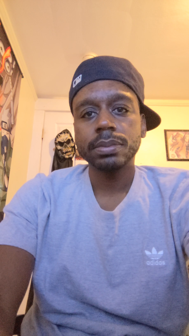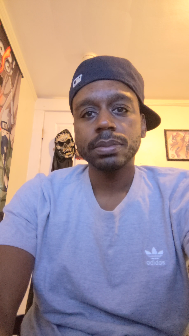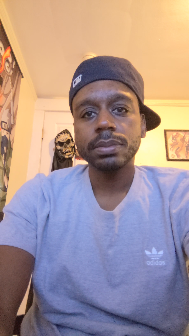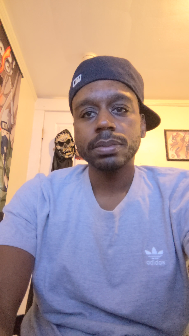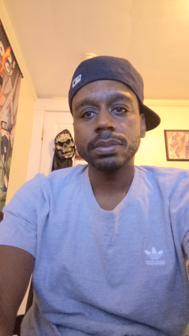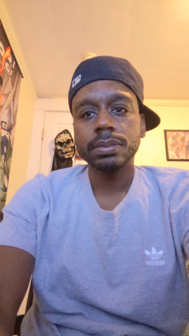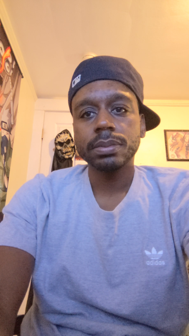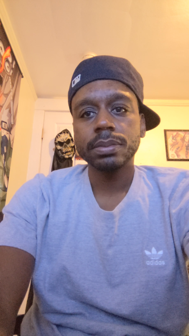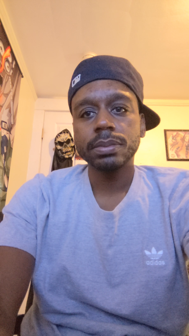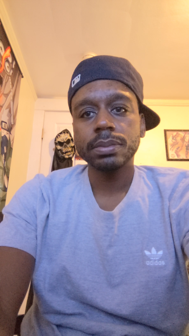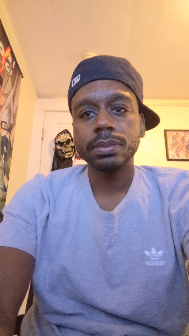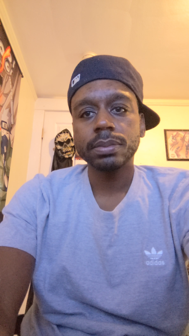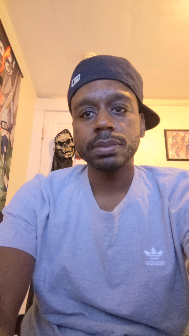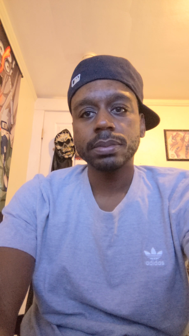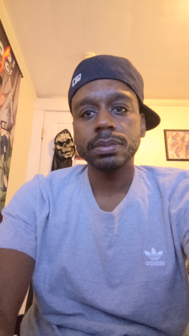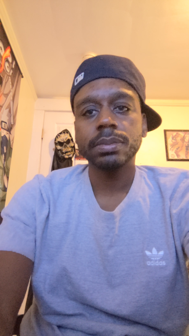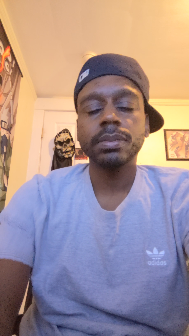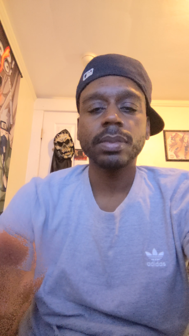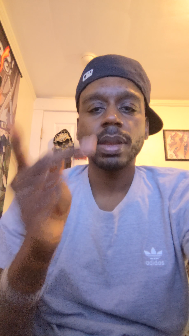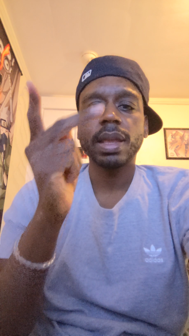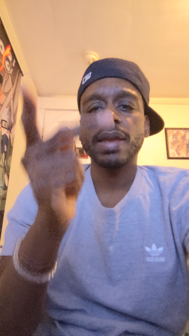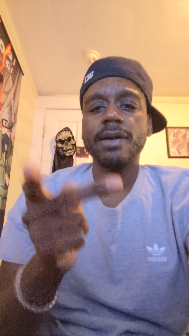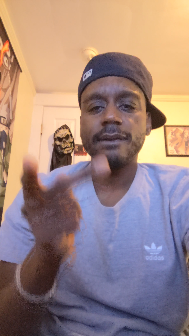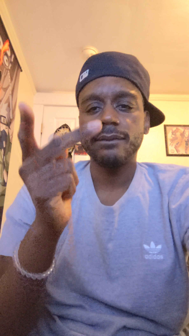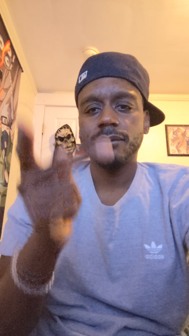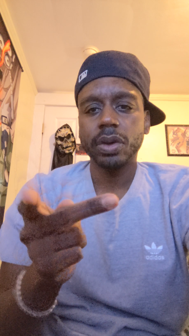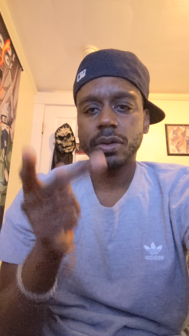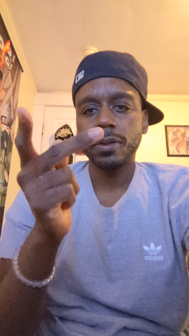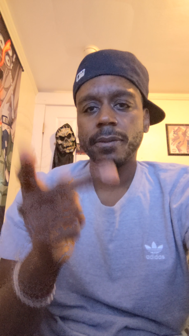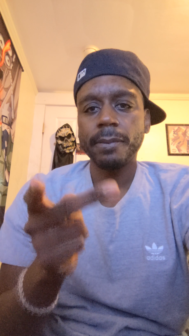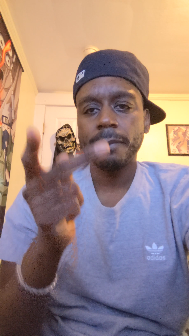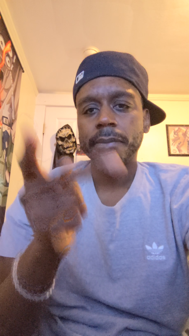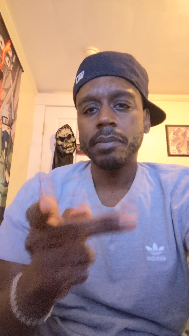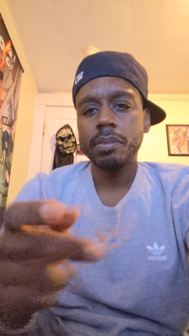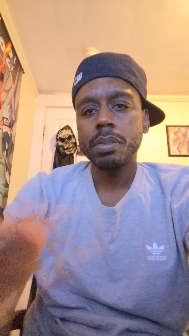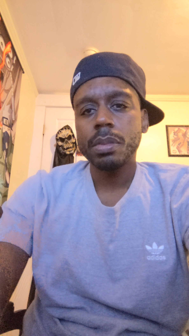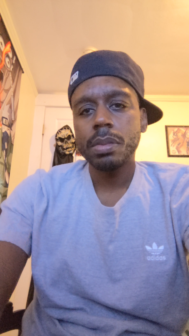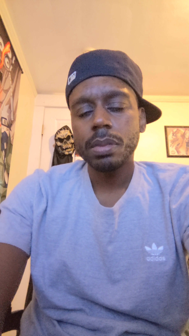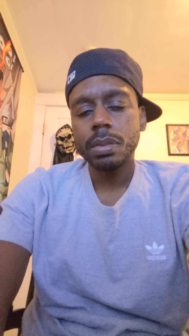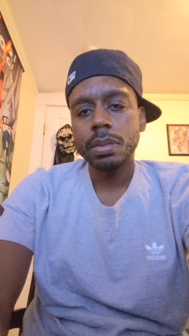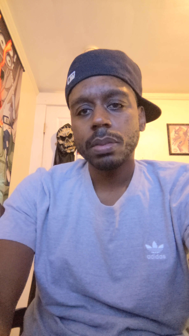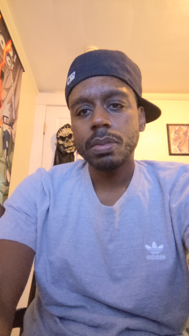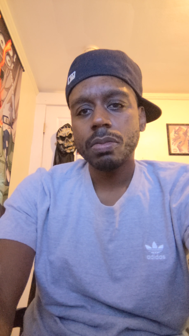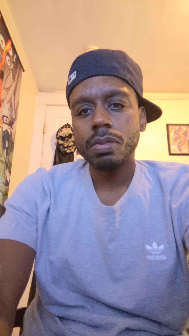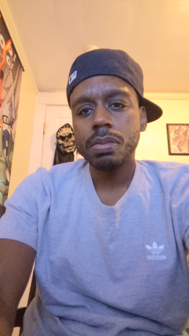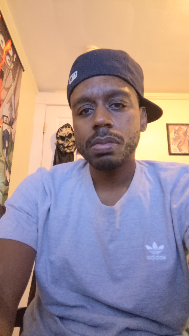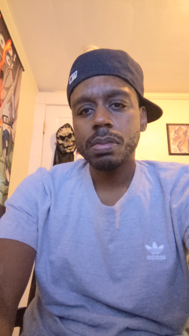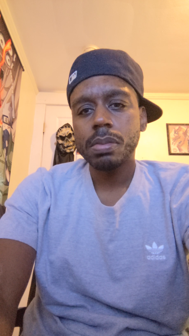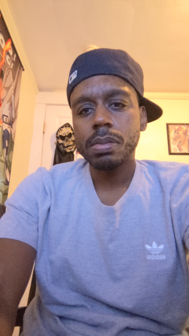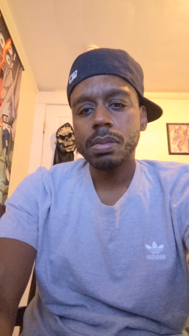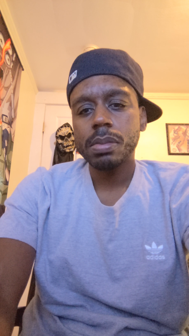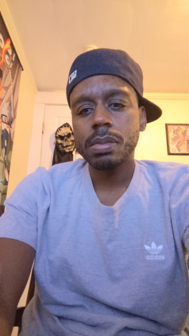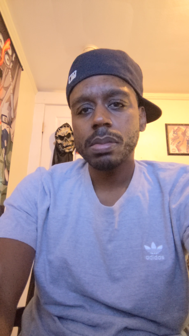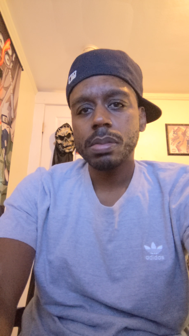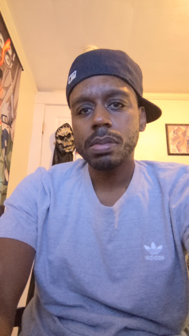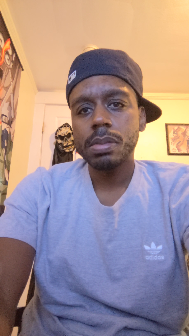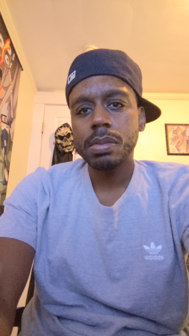careful